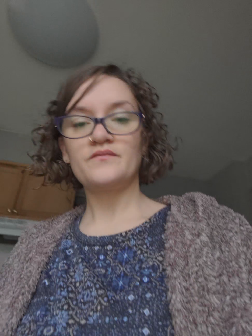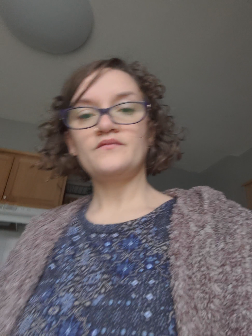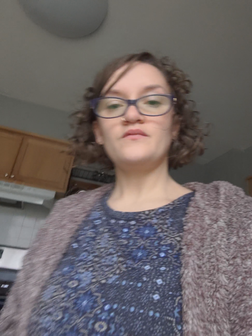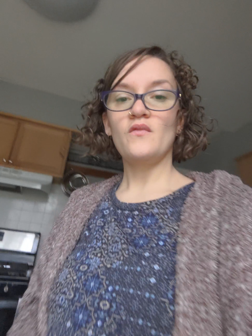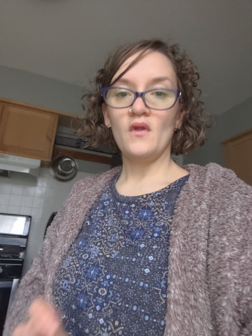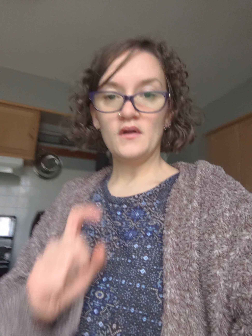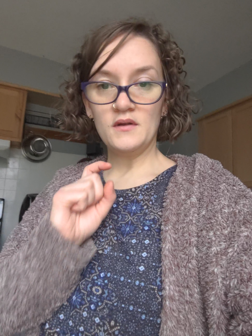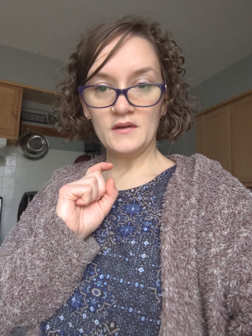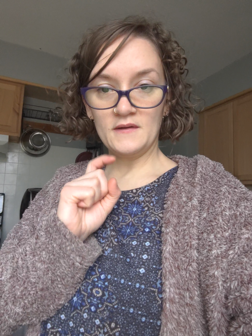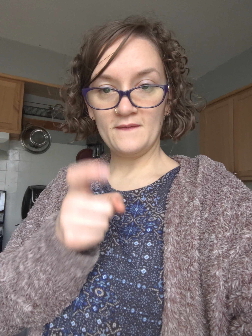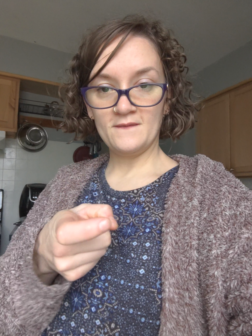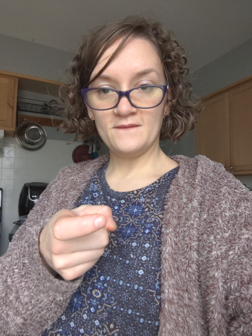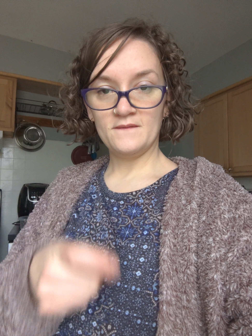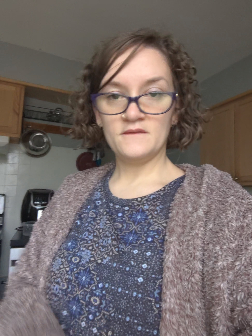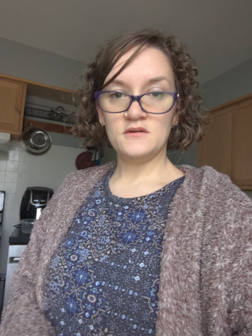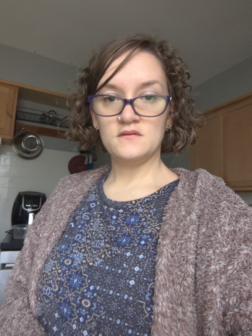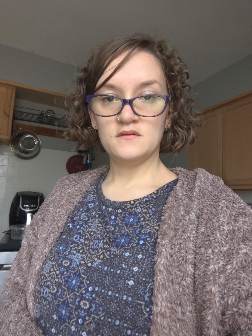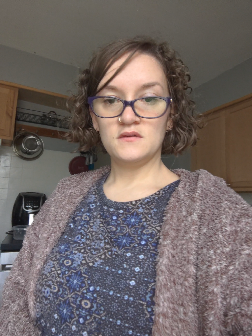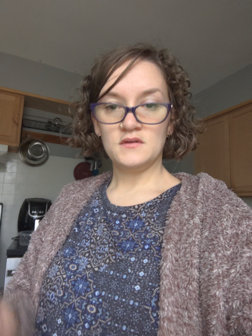gift